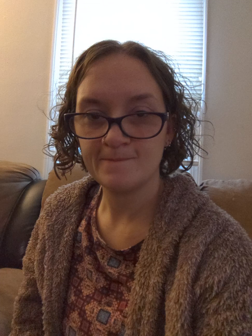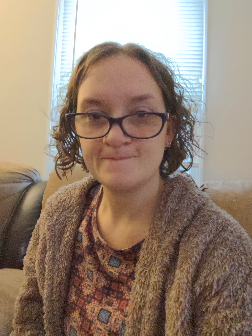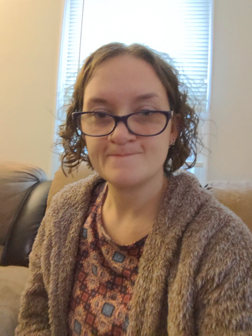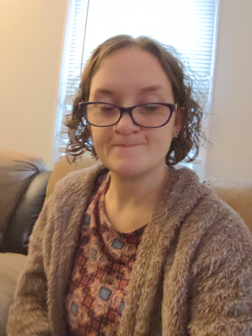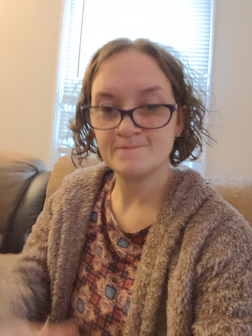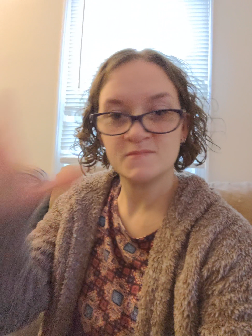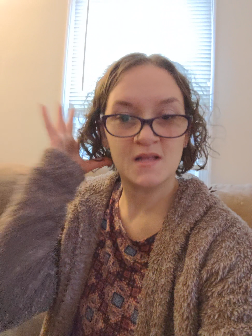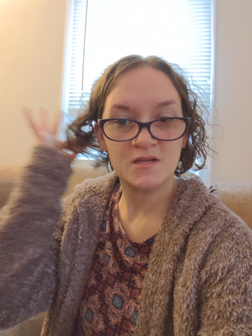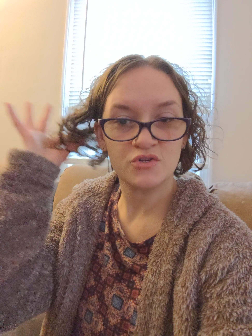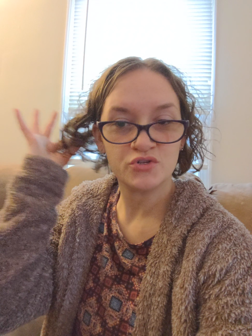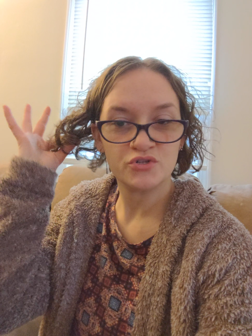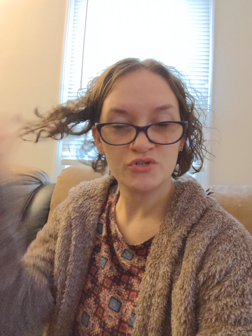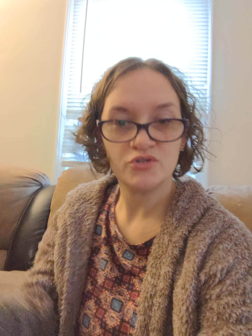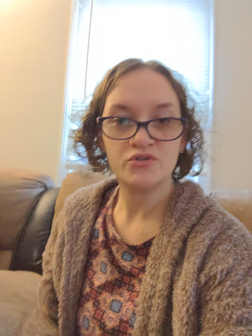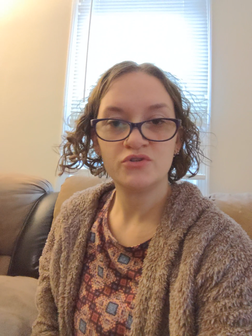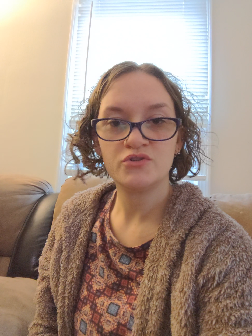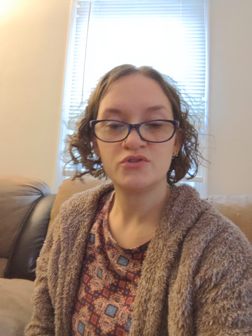hair